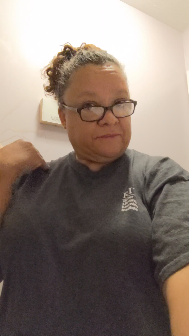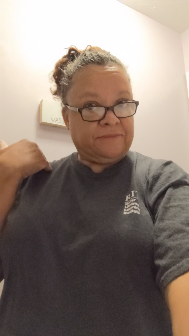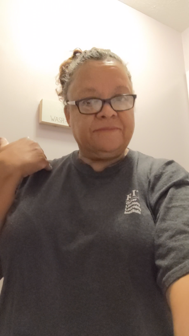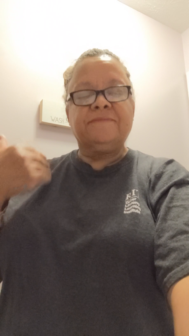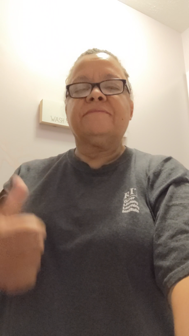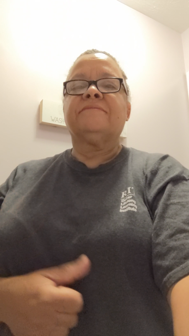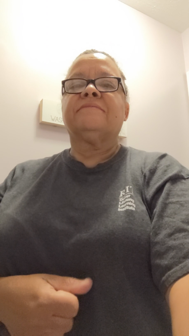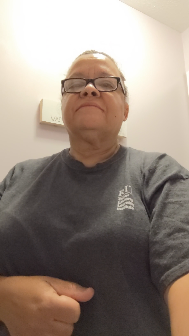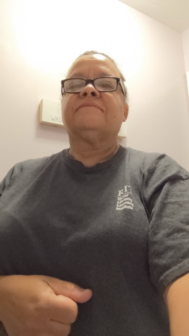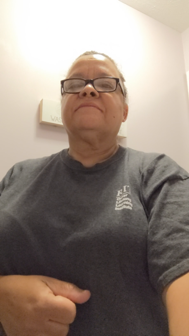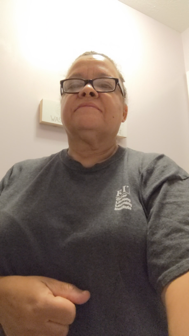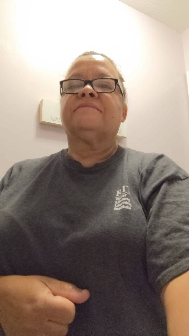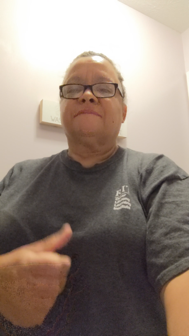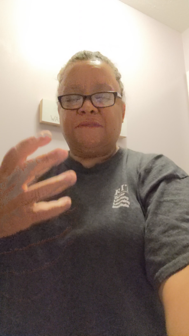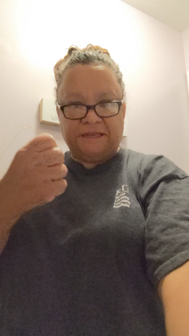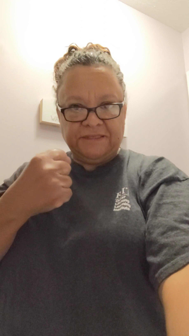get